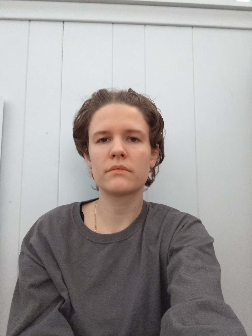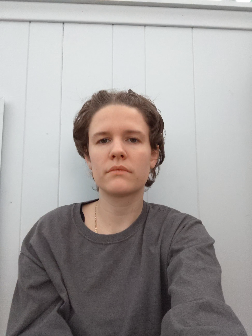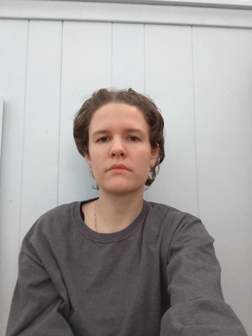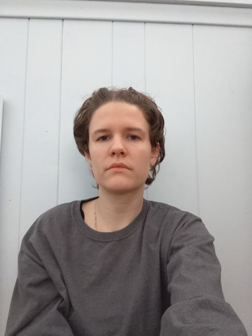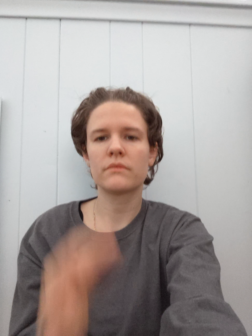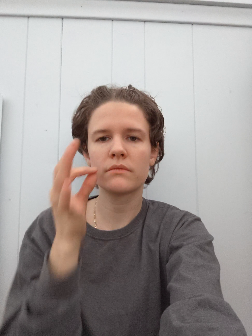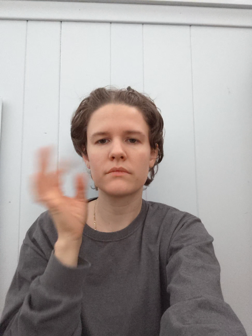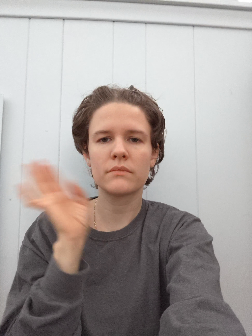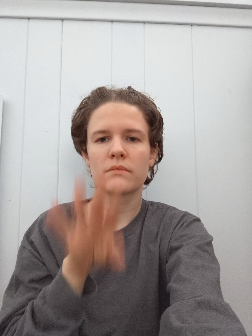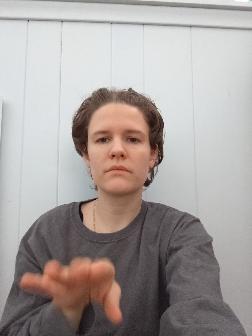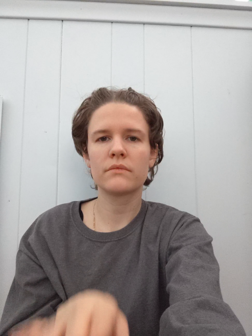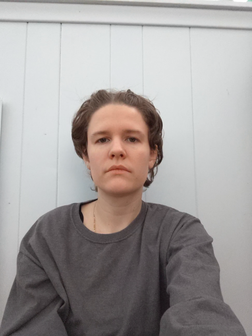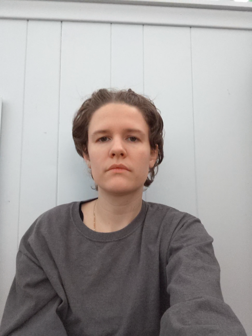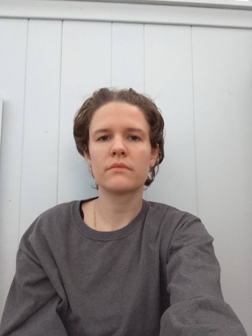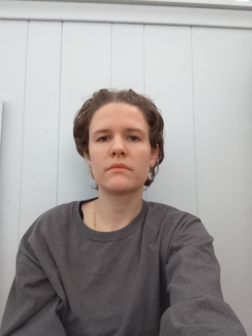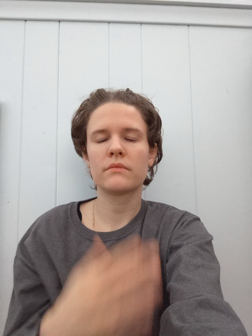bee